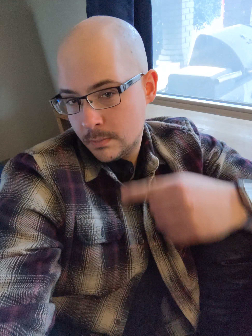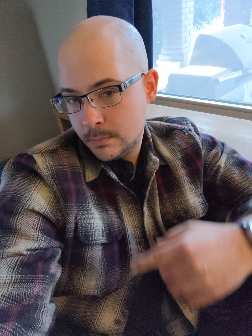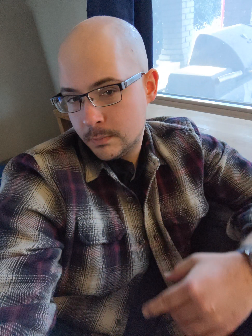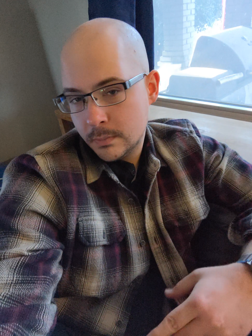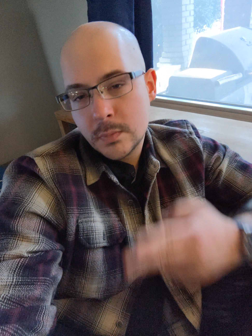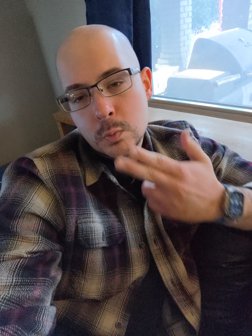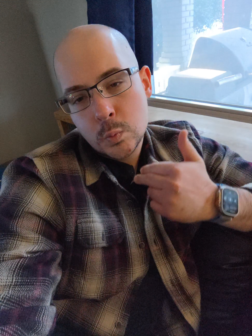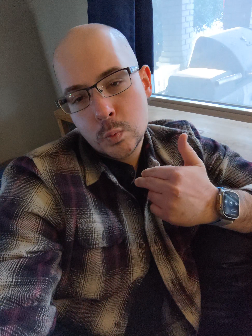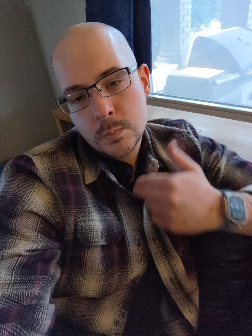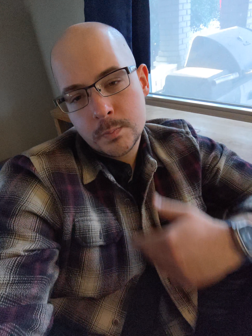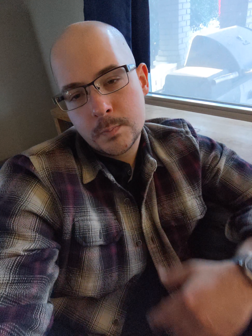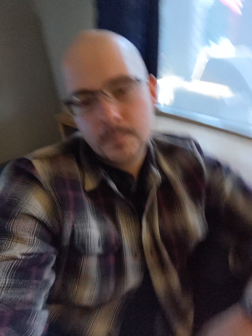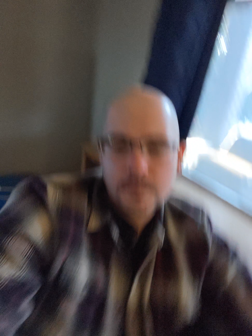cute